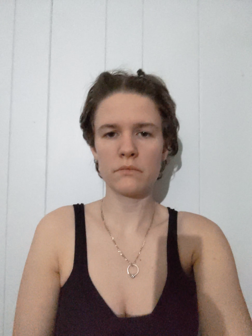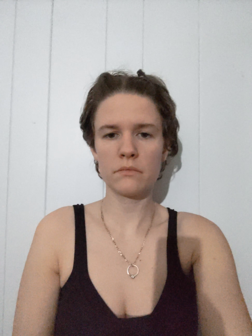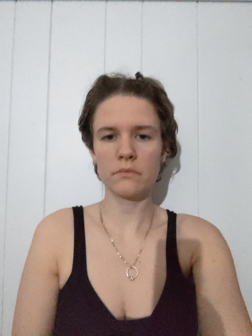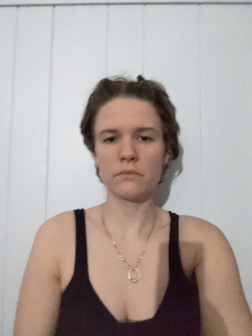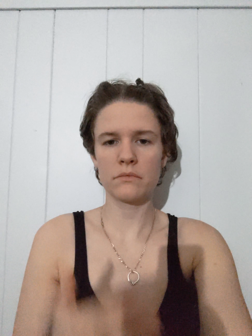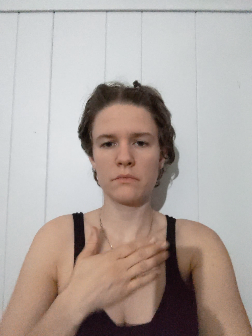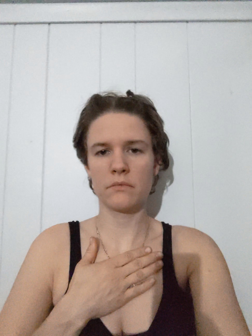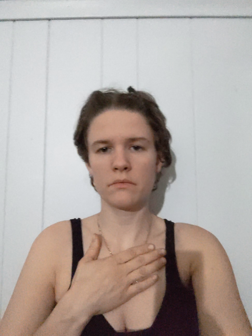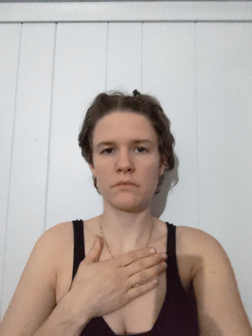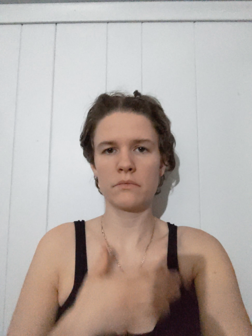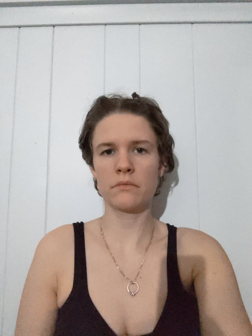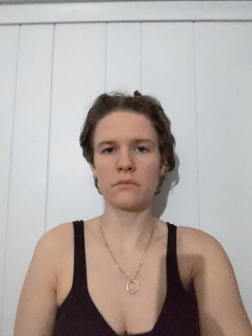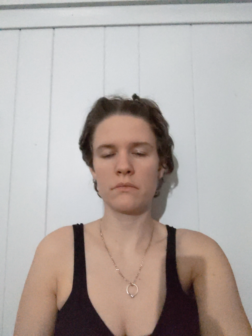my